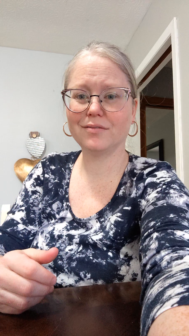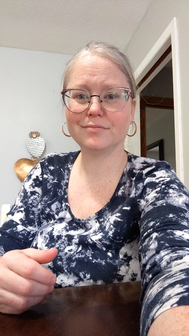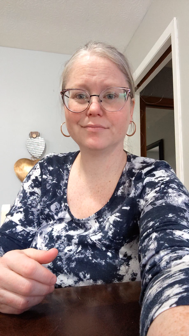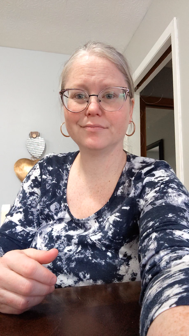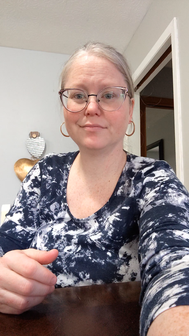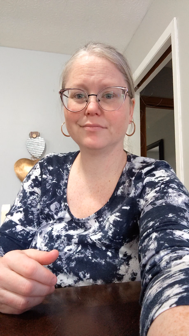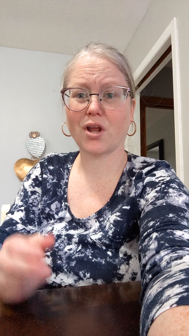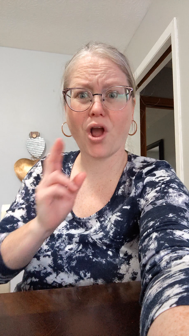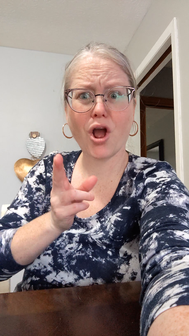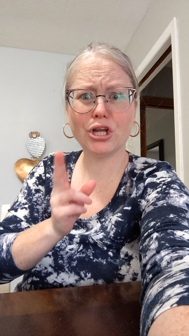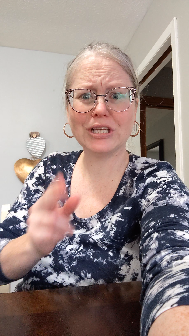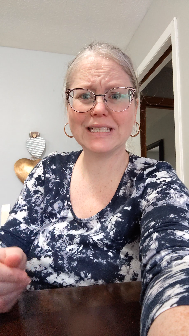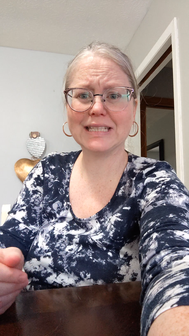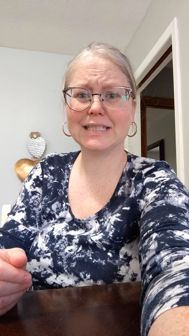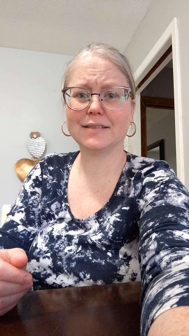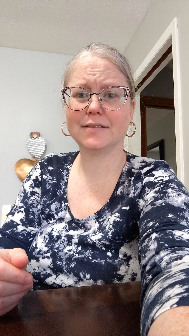hurry